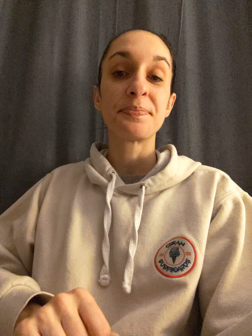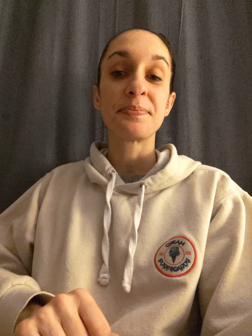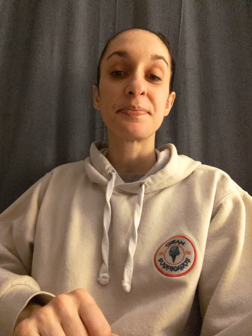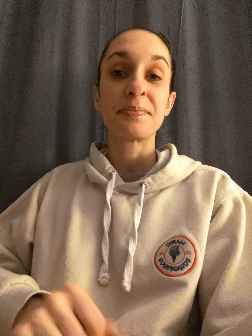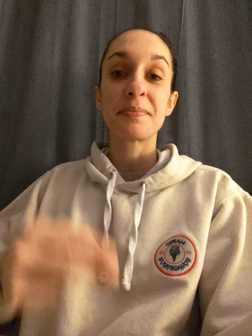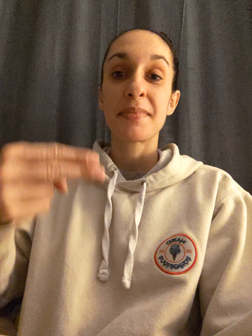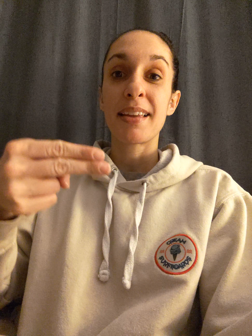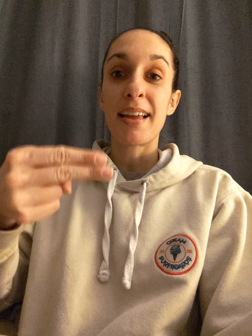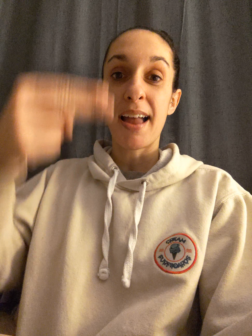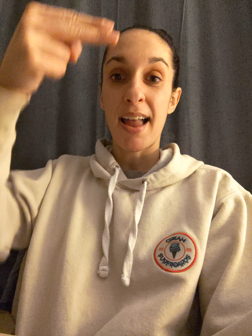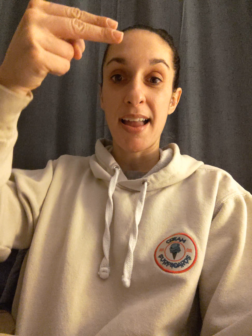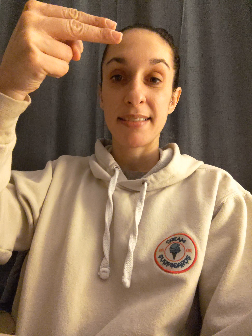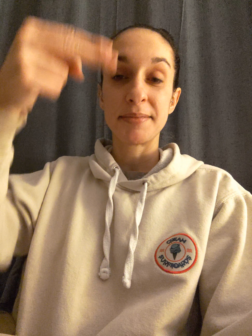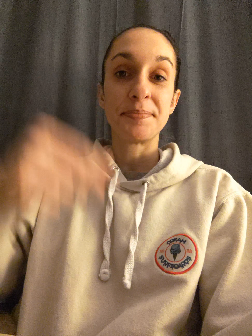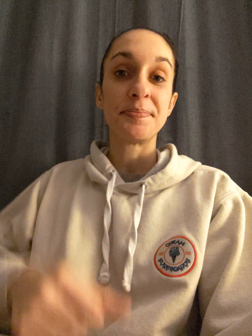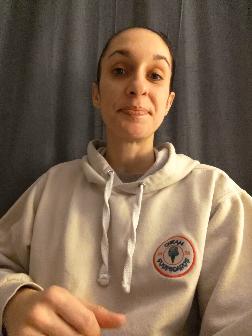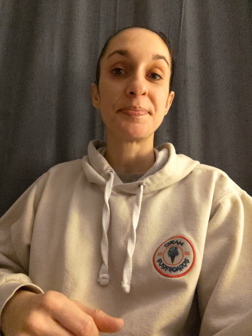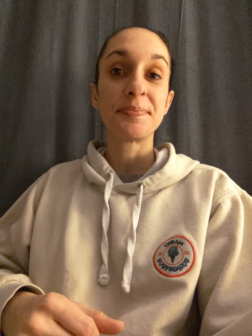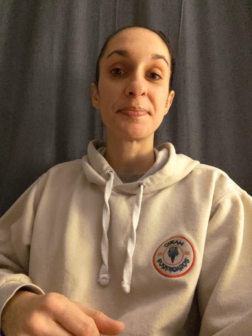high